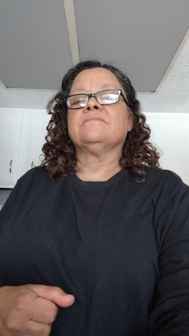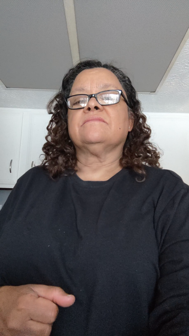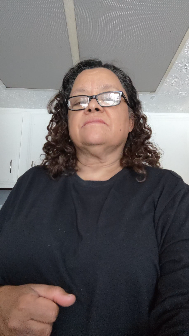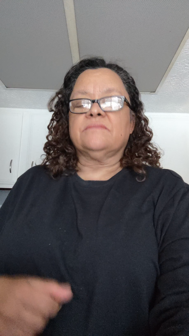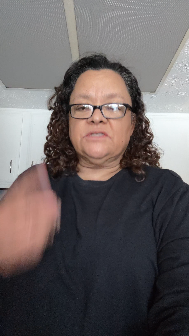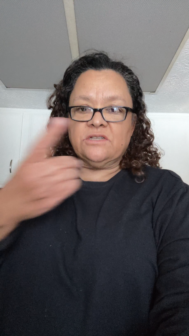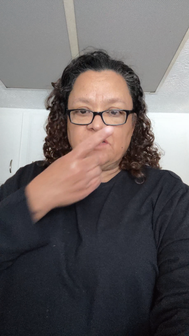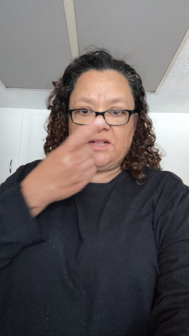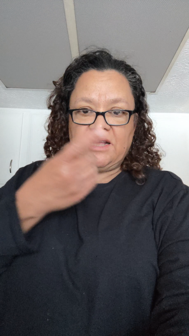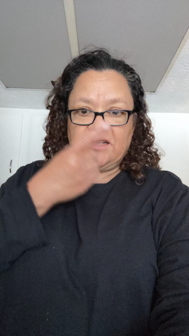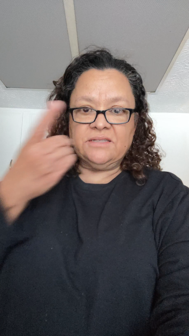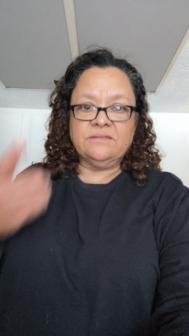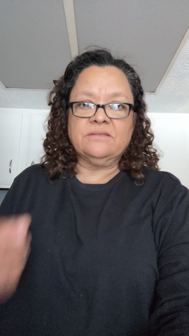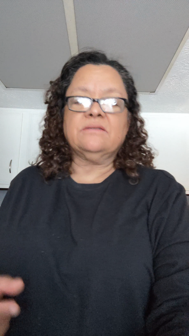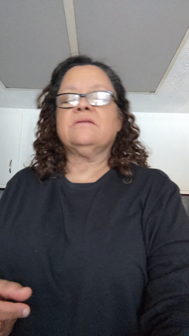dinner